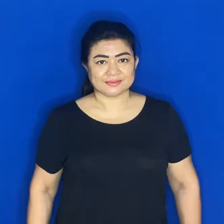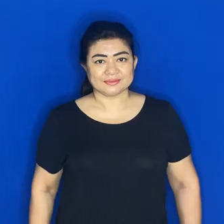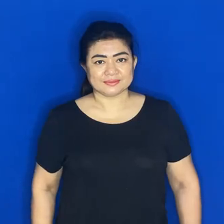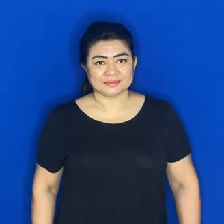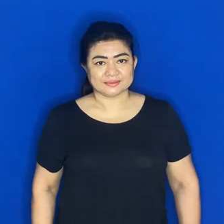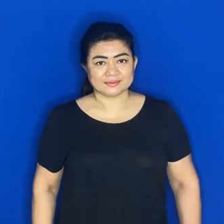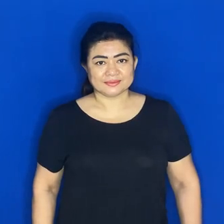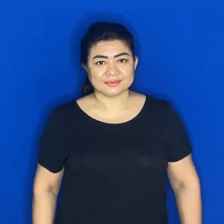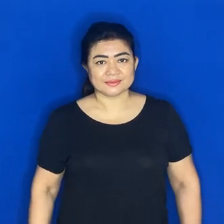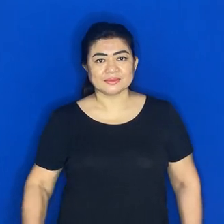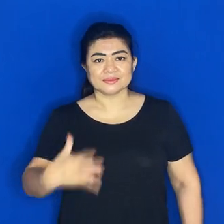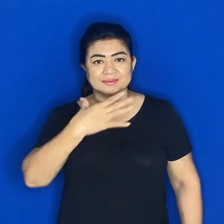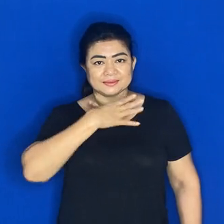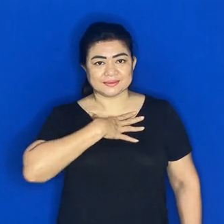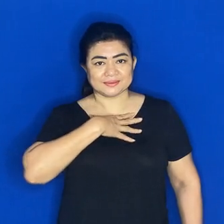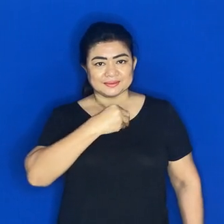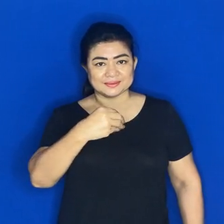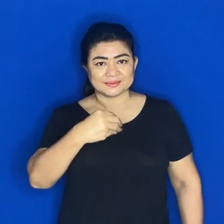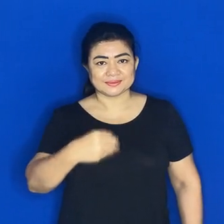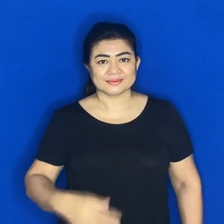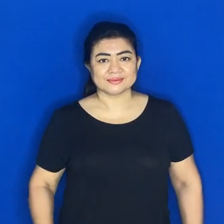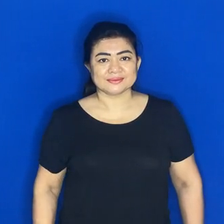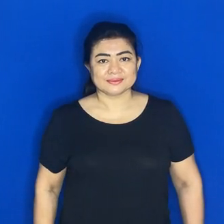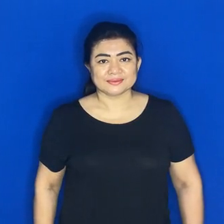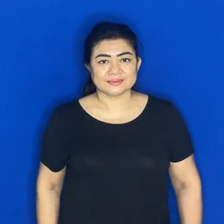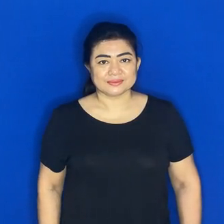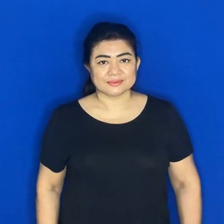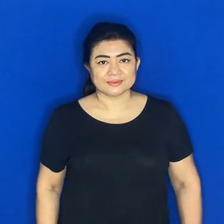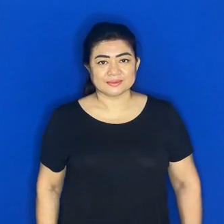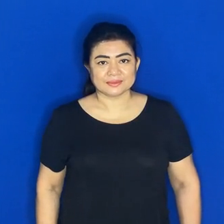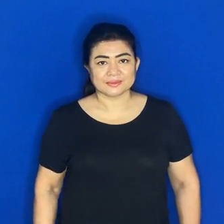white